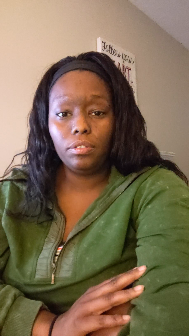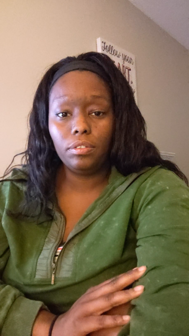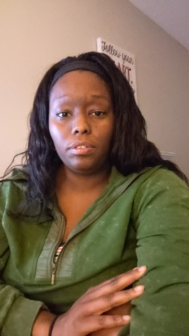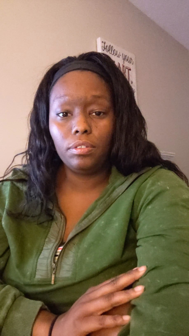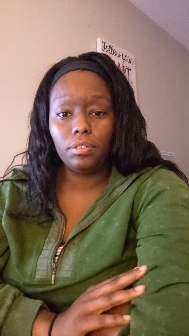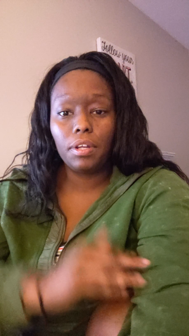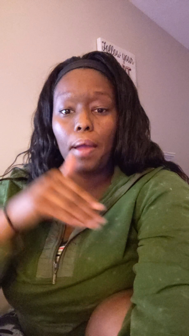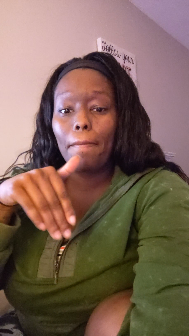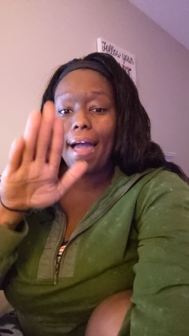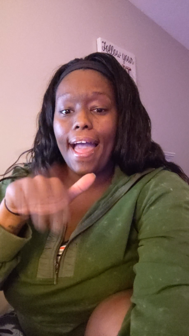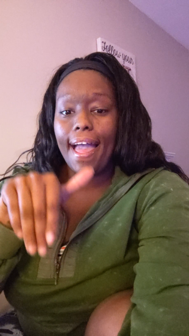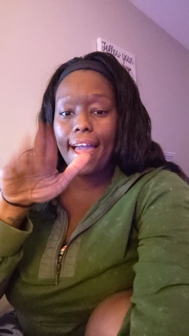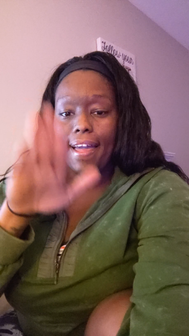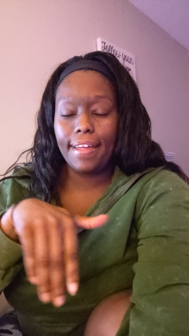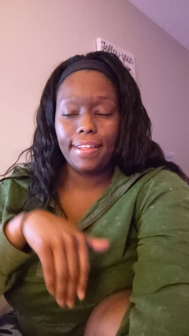paint